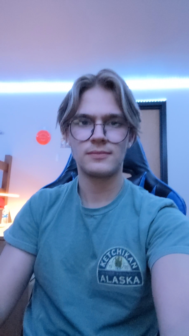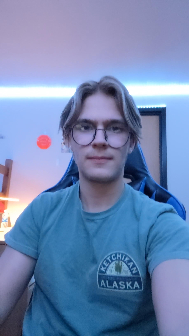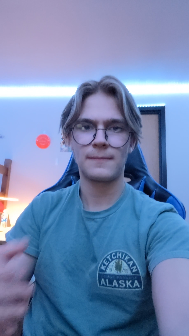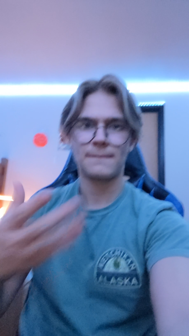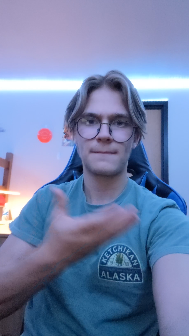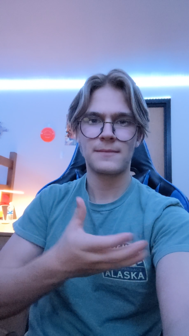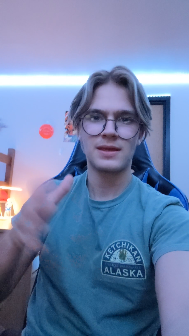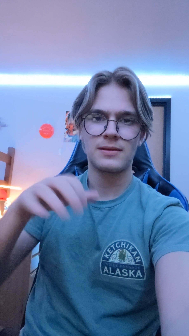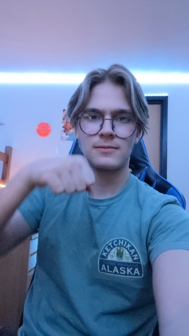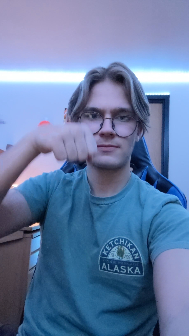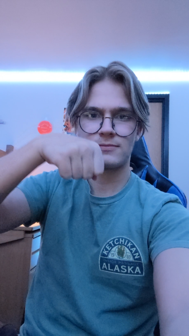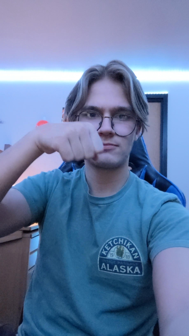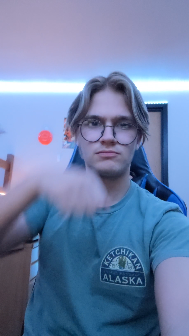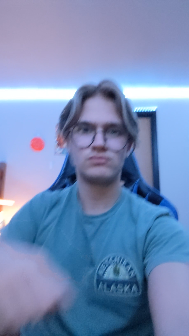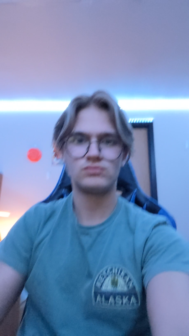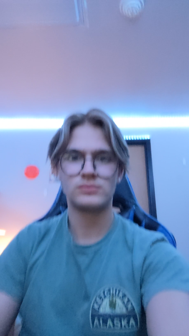basket